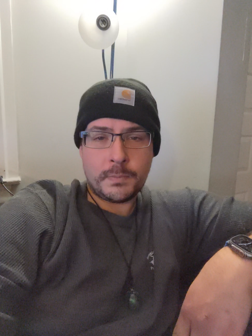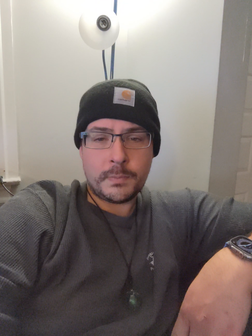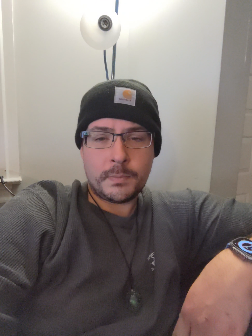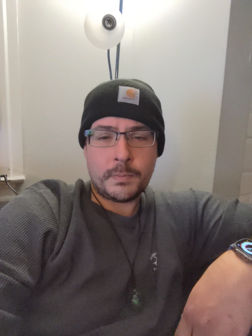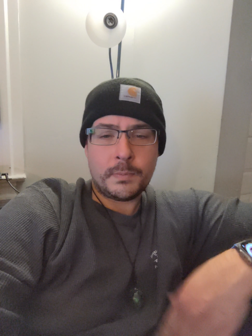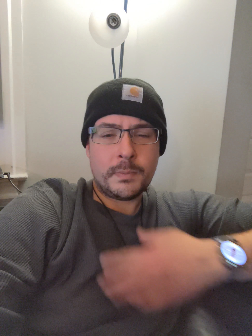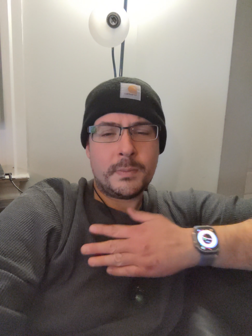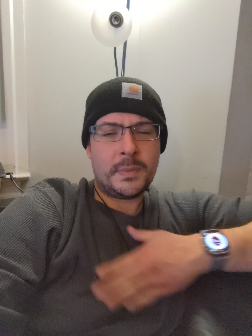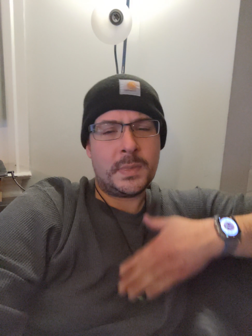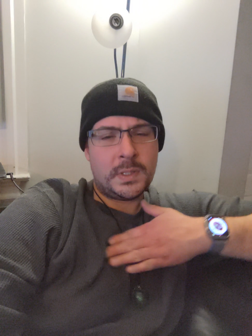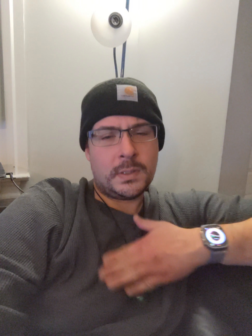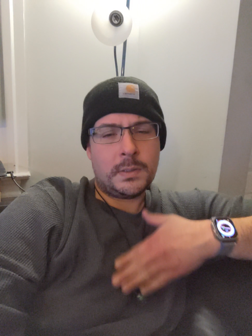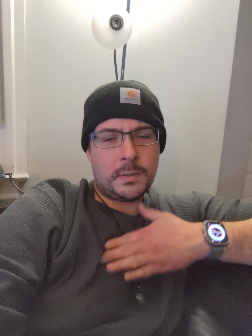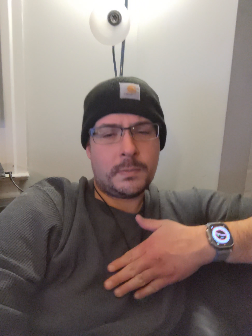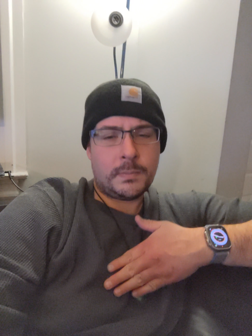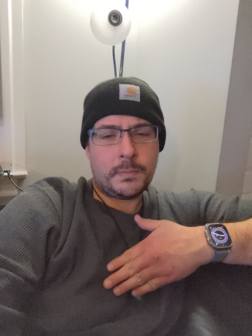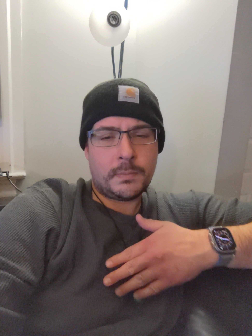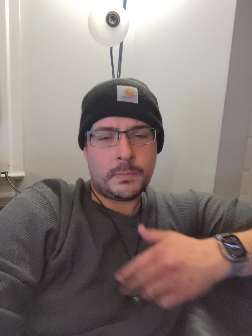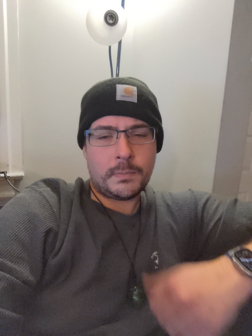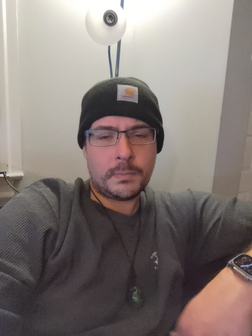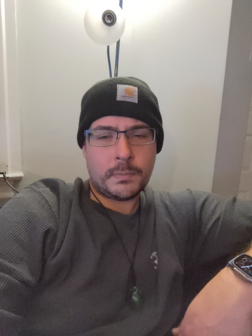please